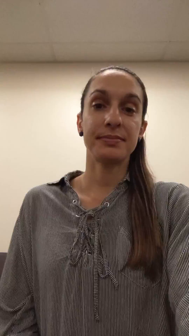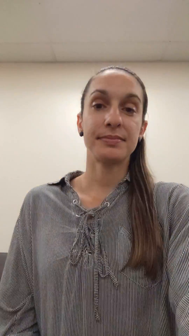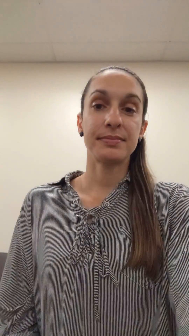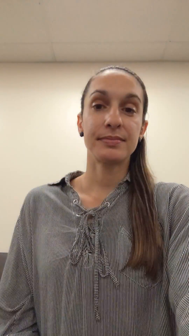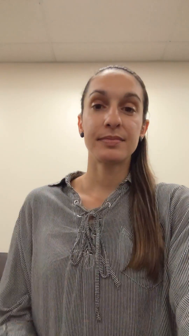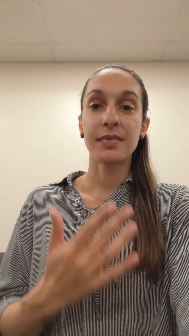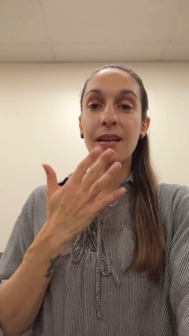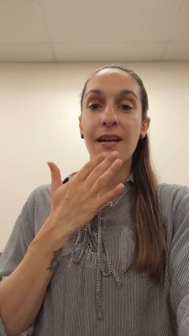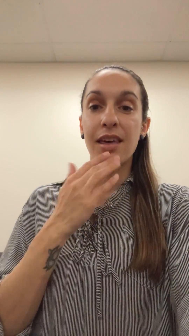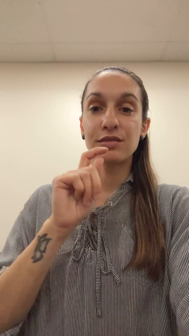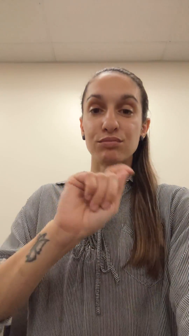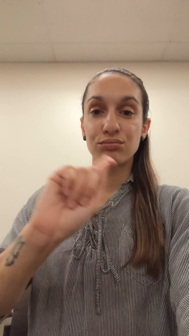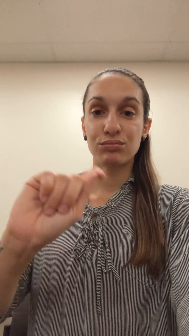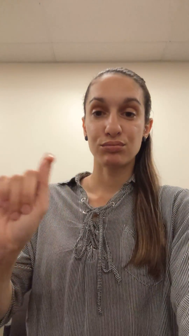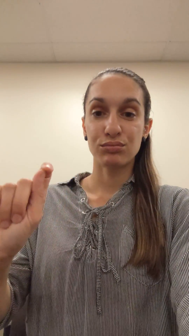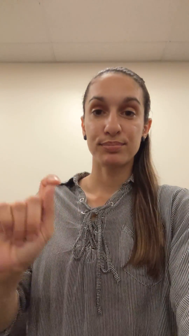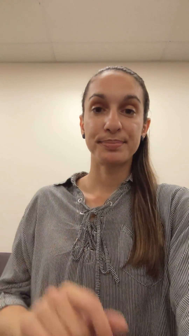crayon